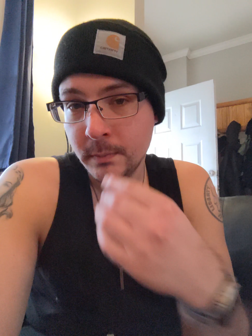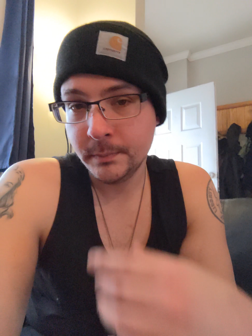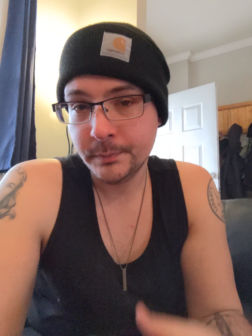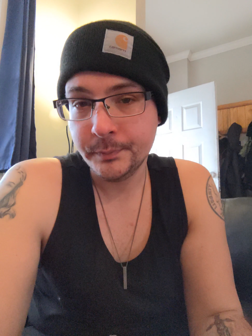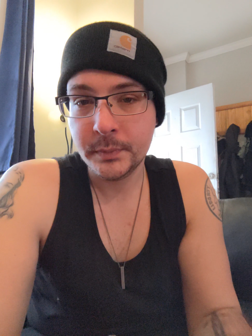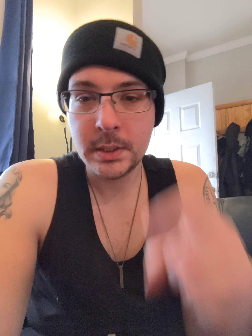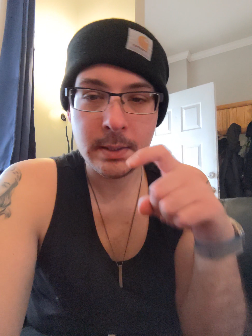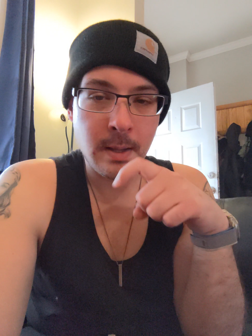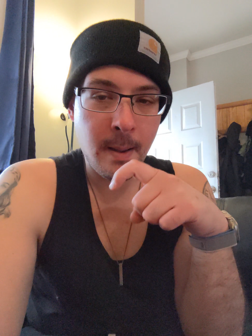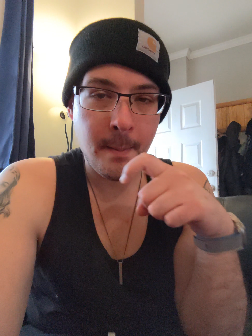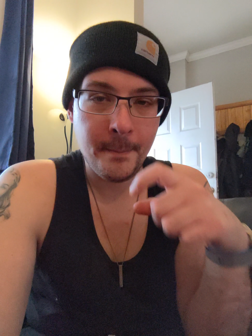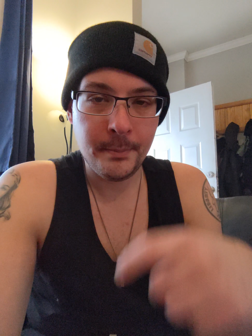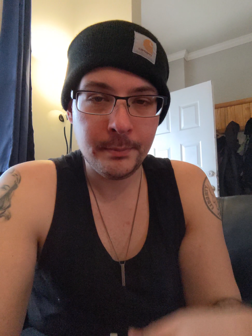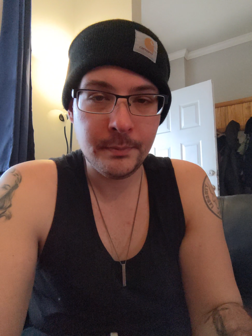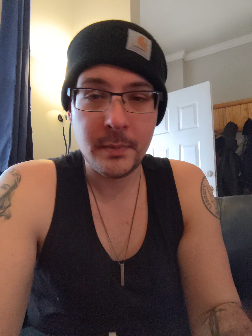time